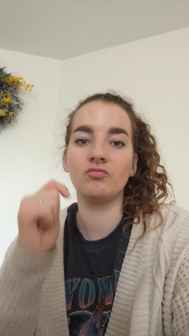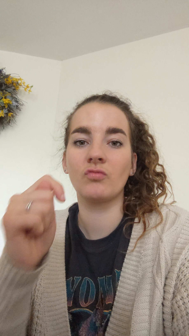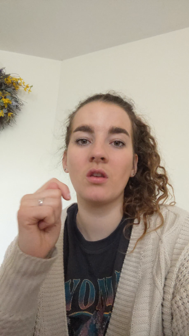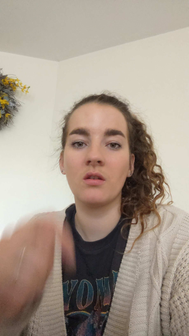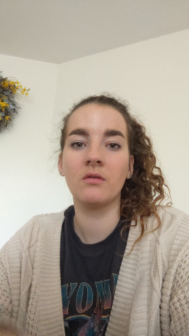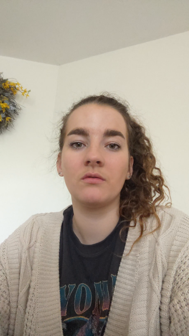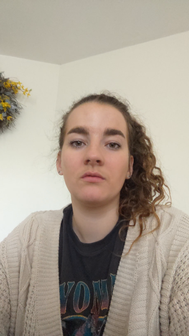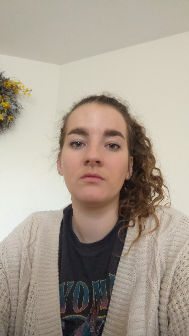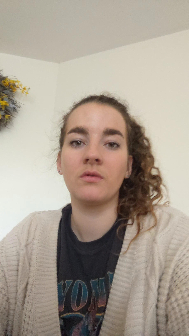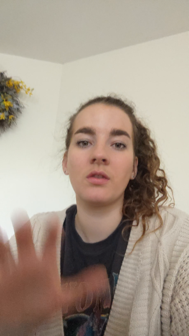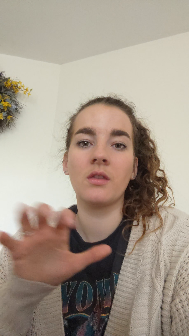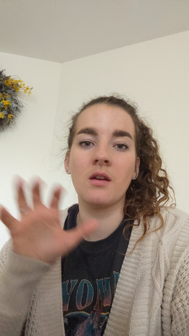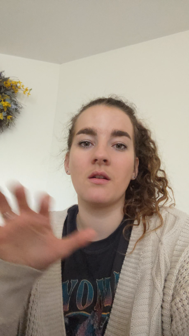climb